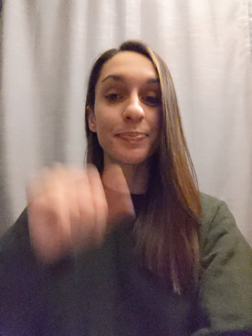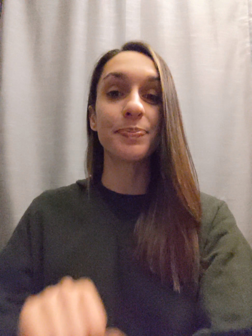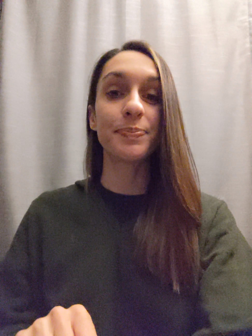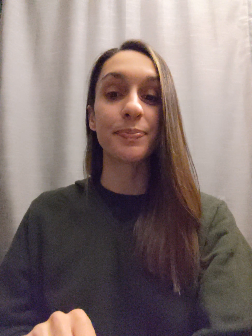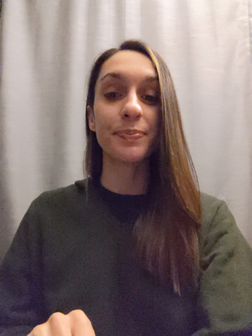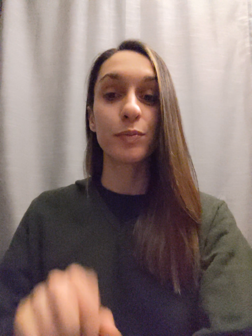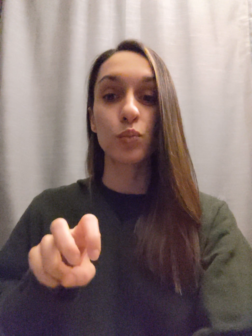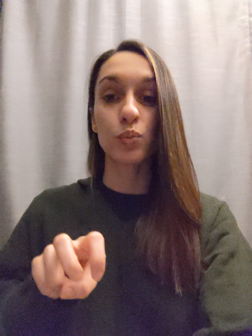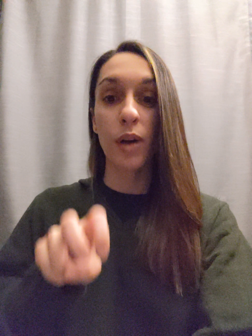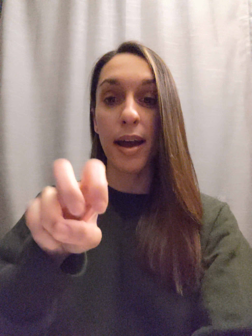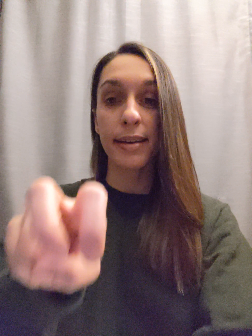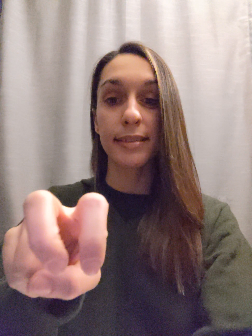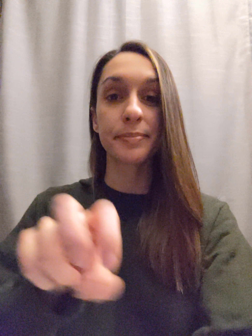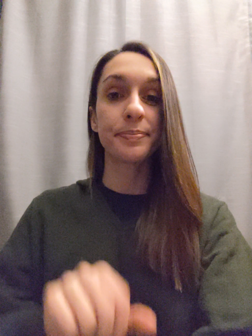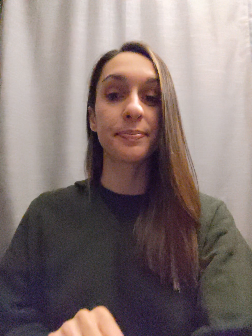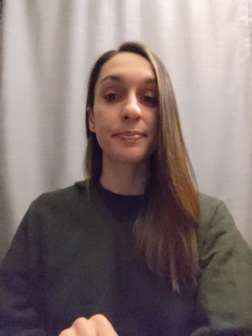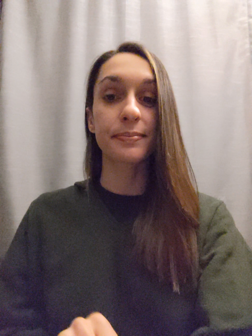ride